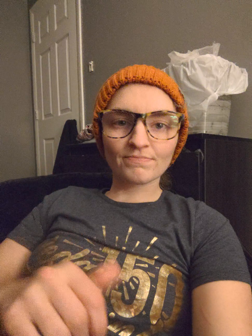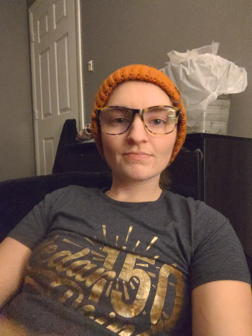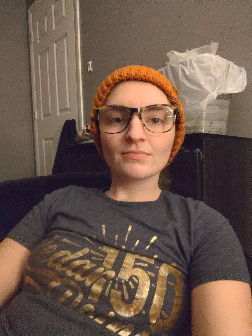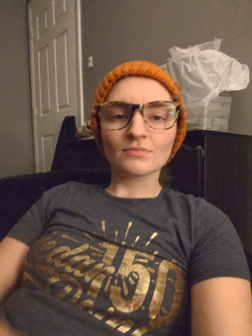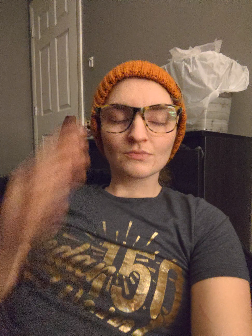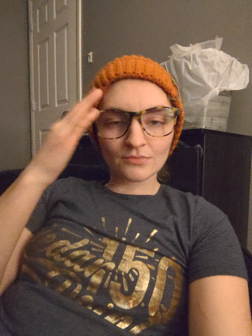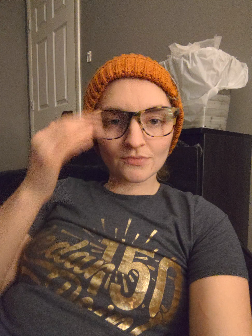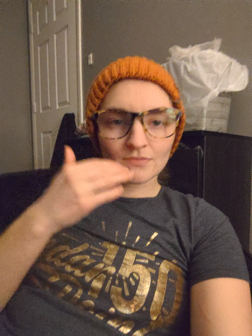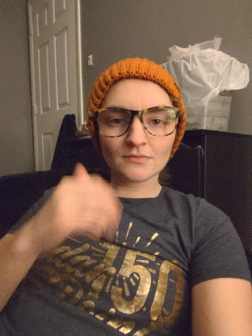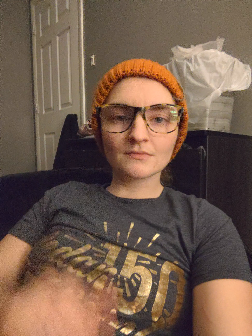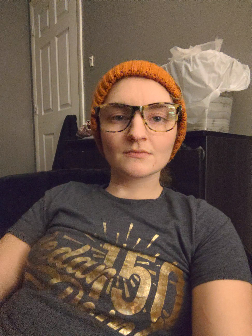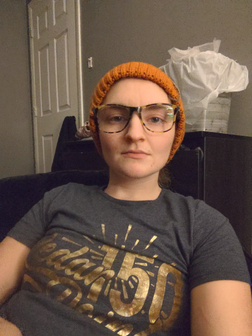head